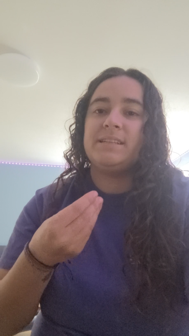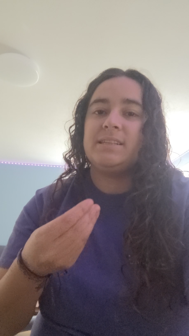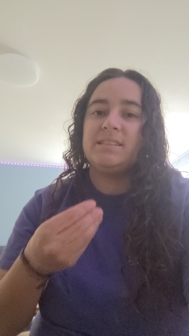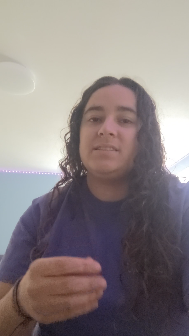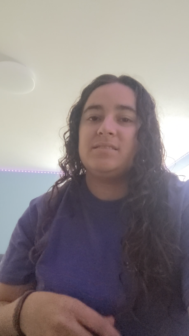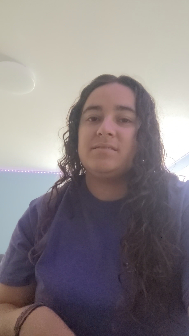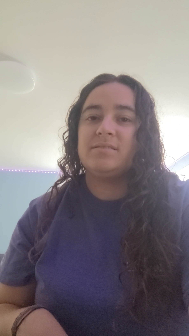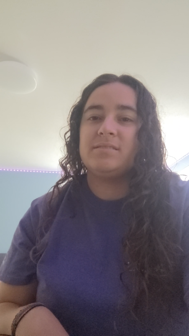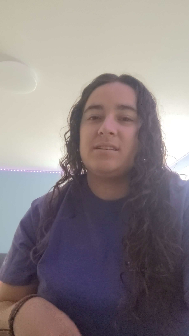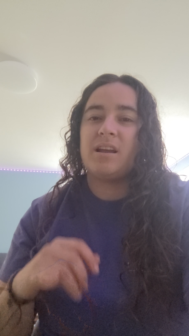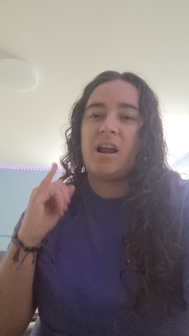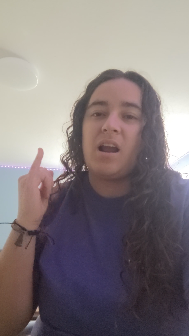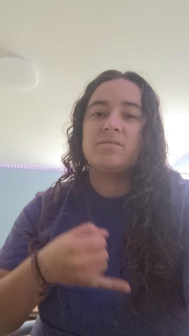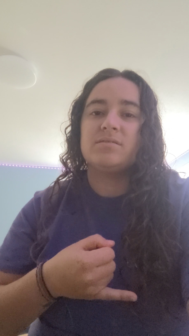last